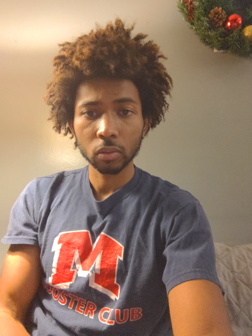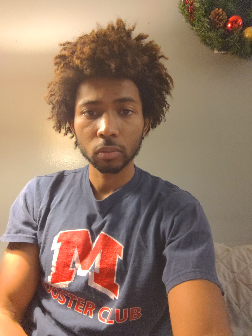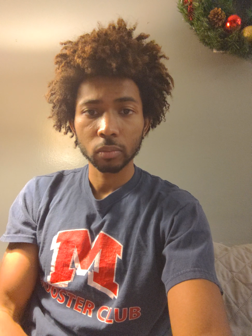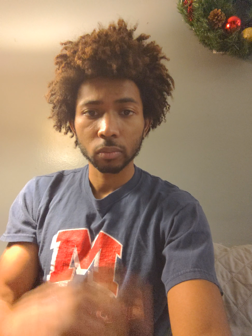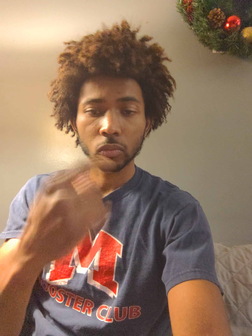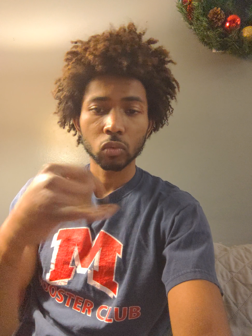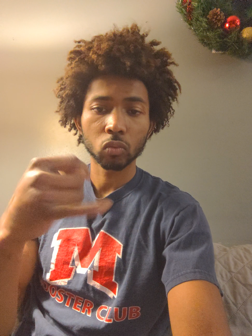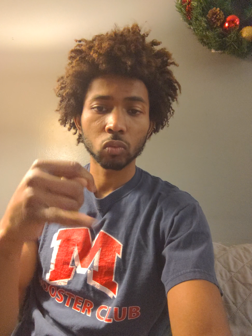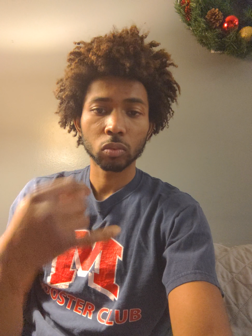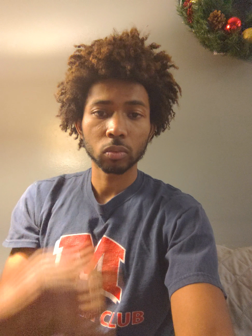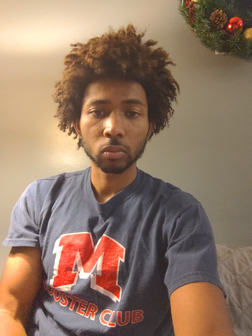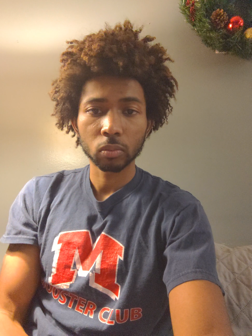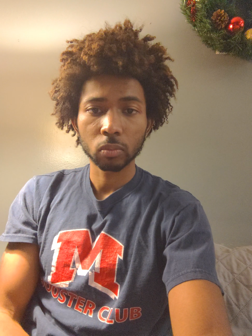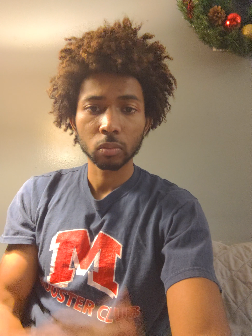toy